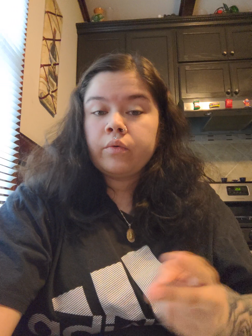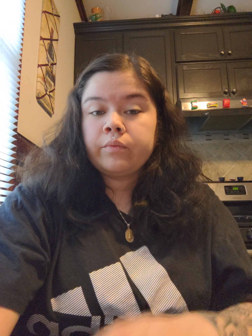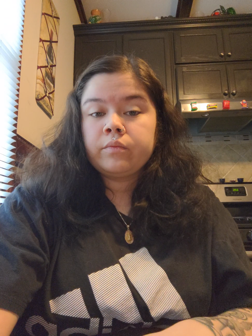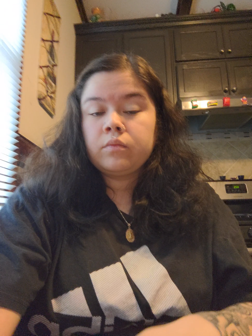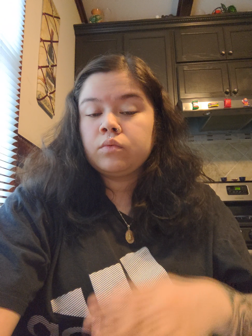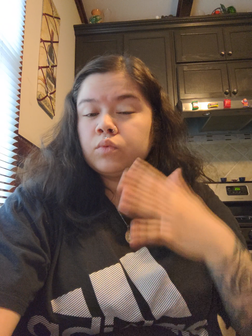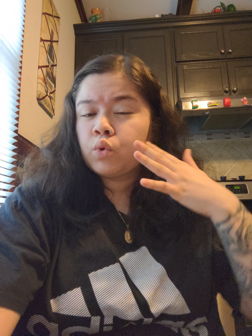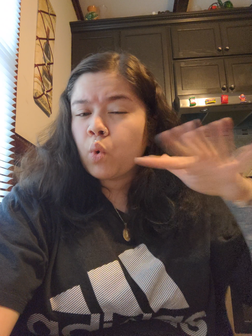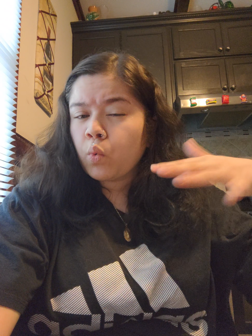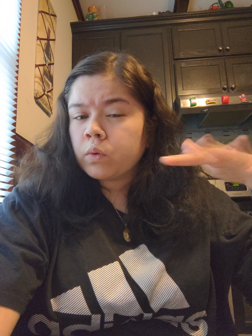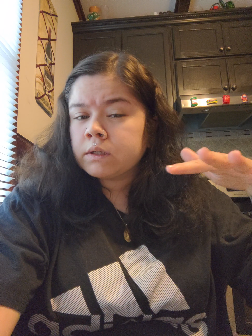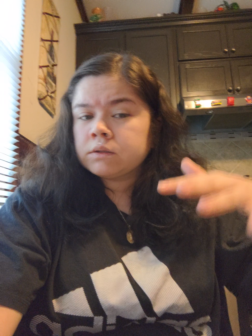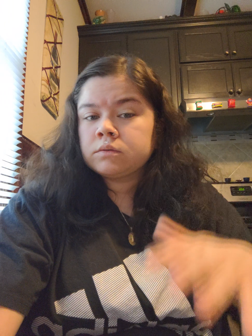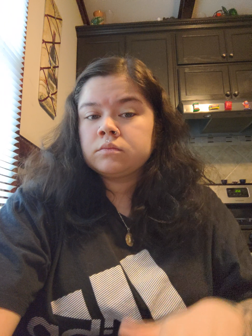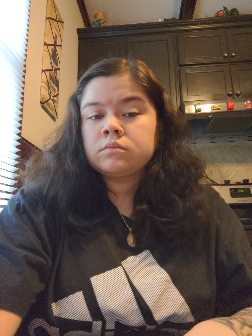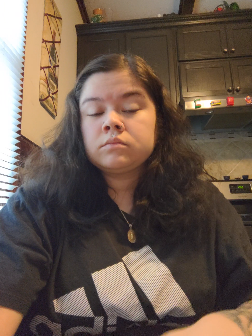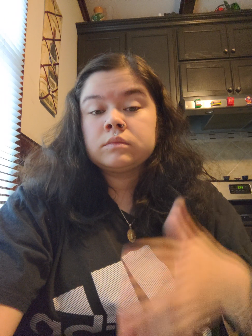noisy